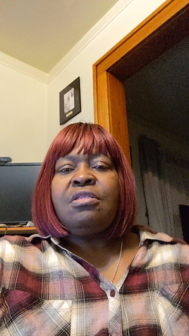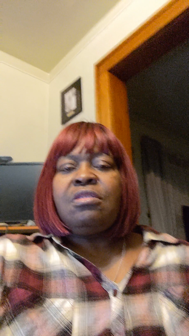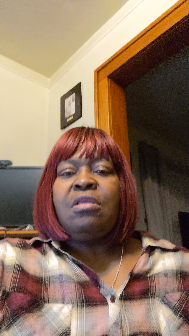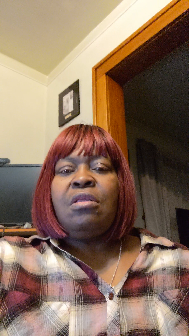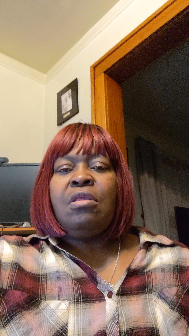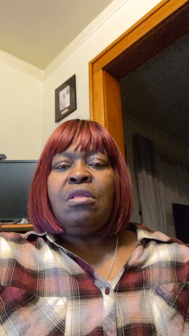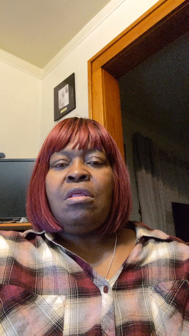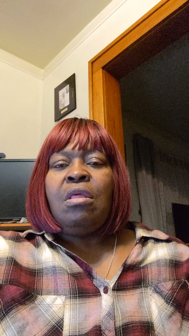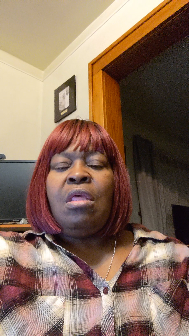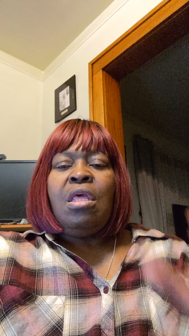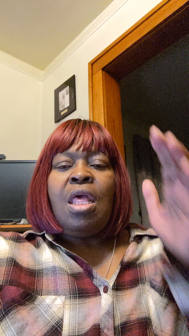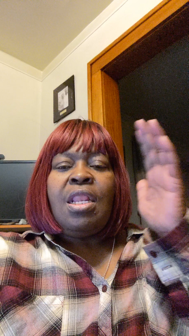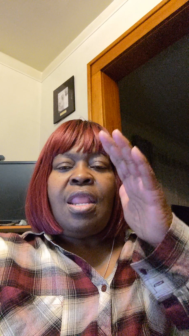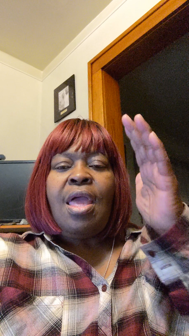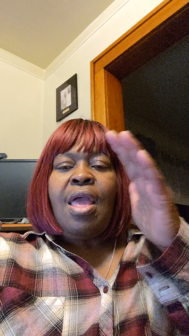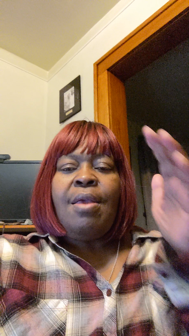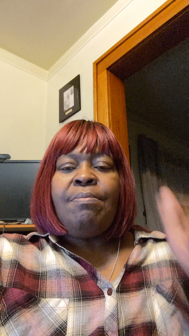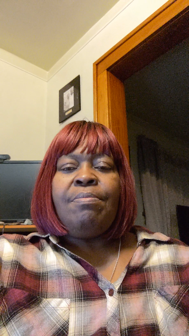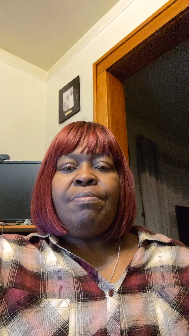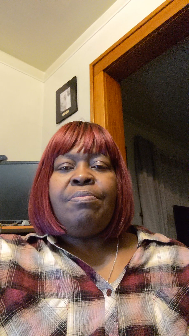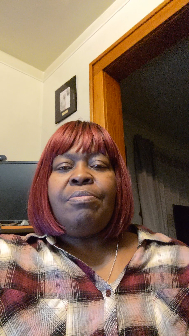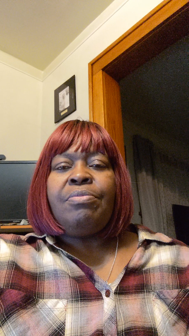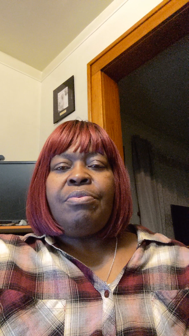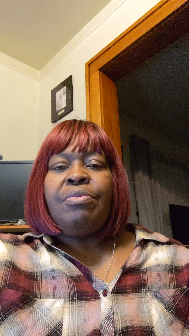clap